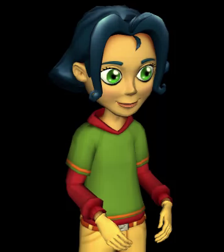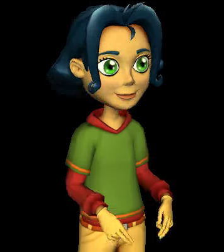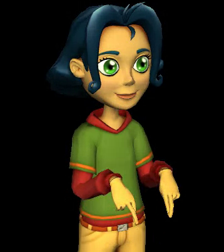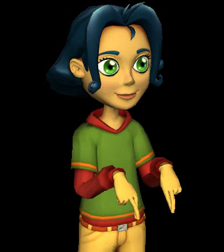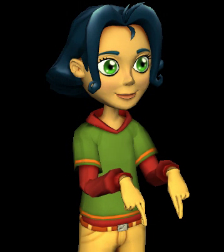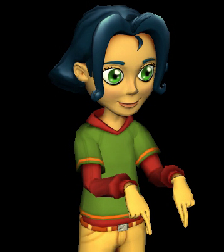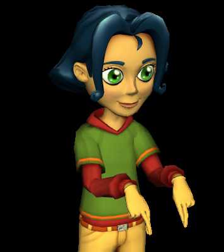طريق